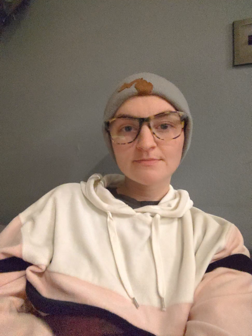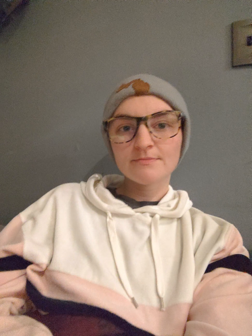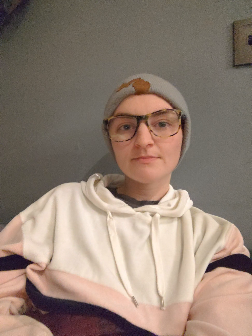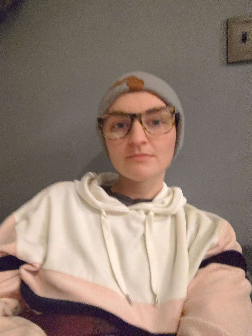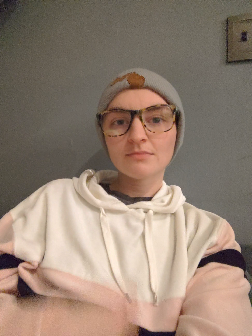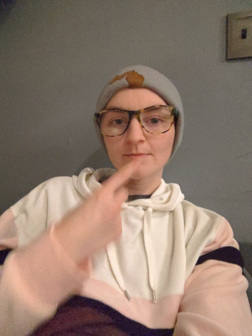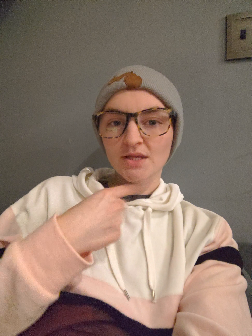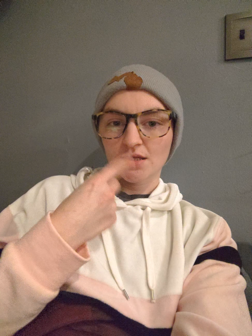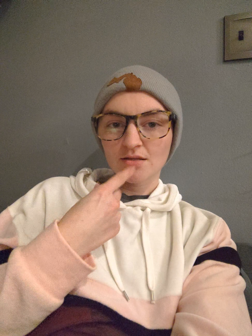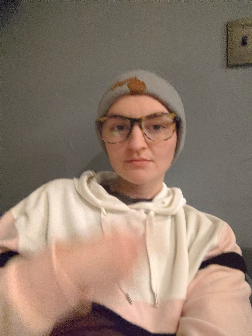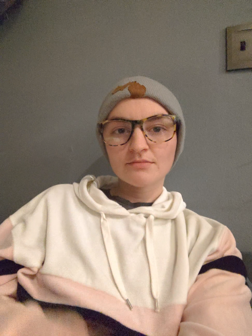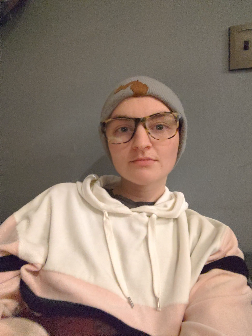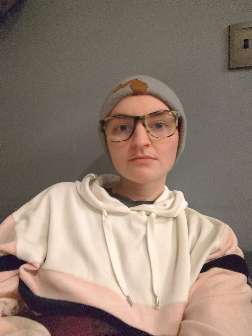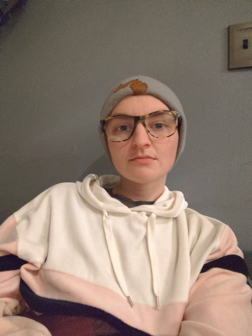lips